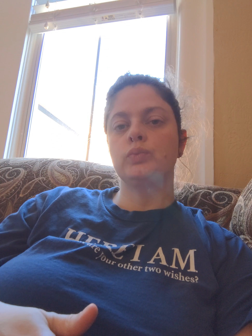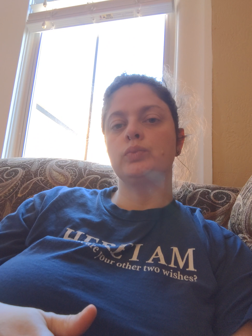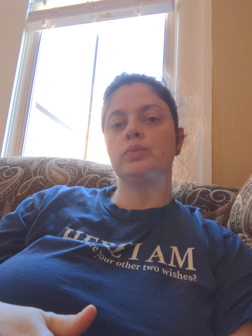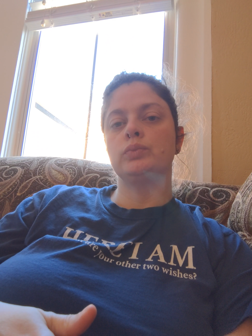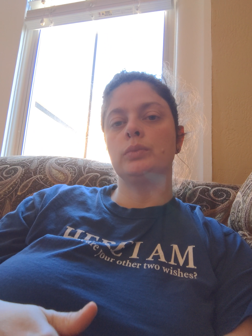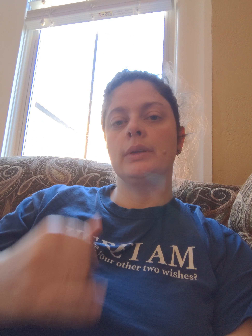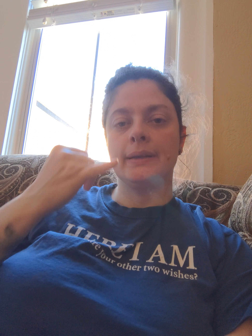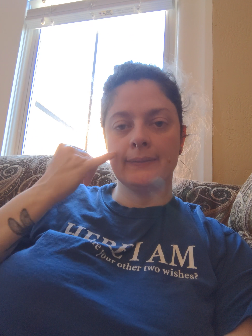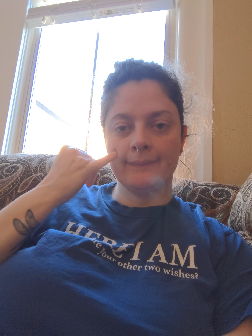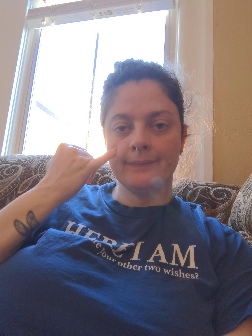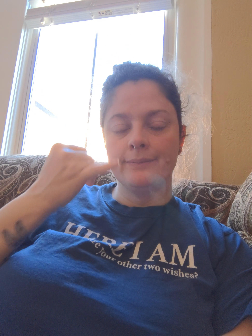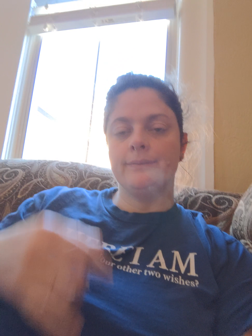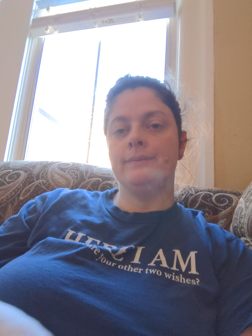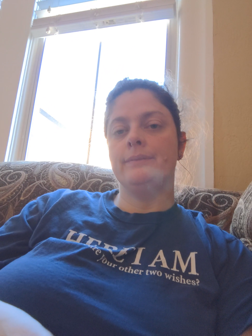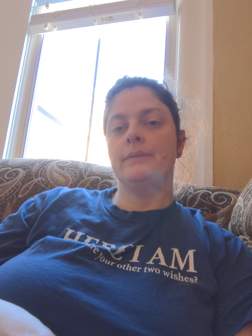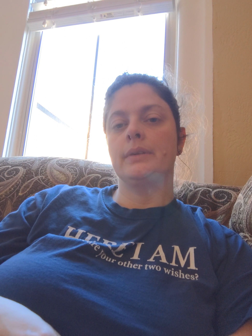if